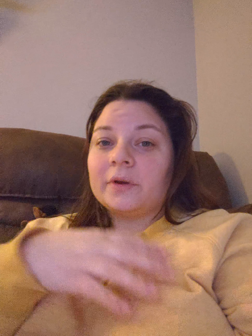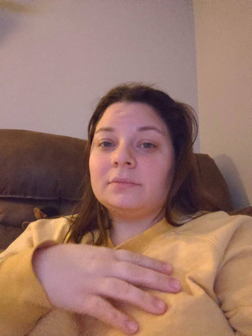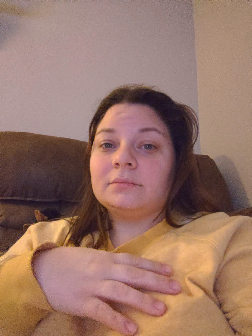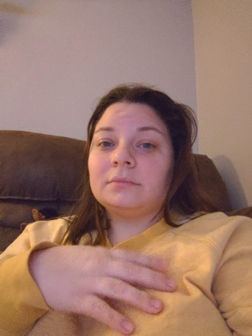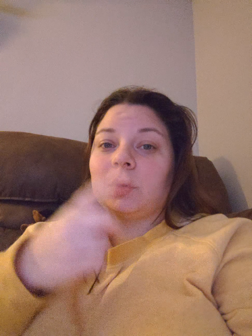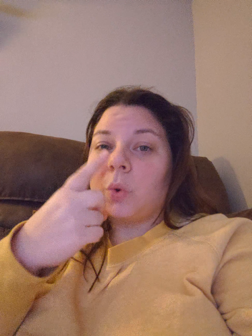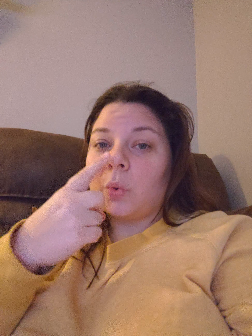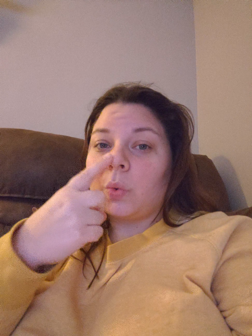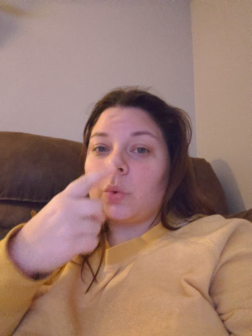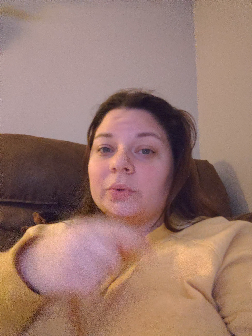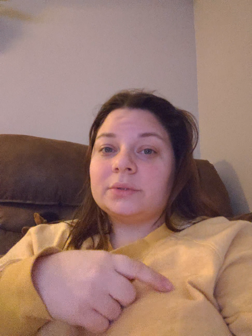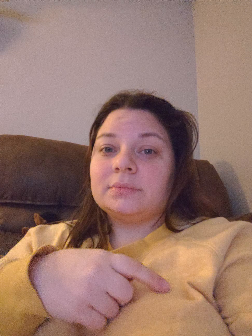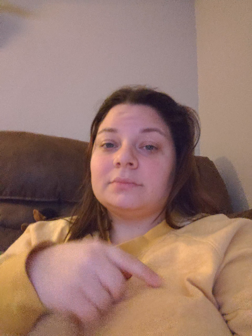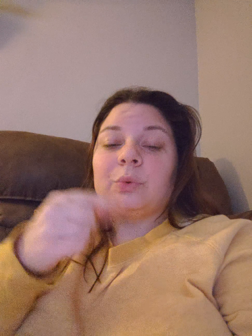nose